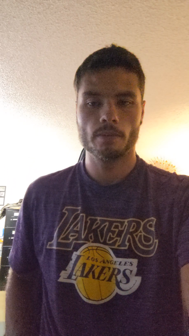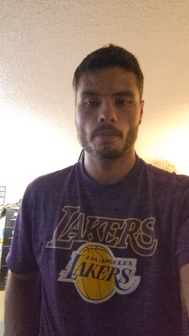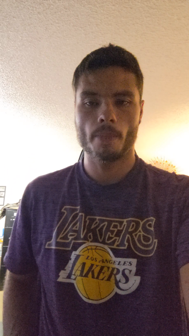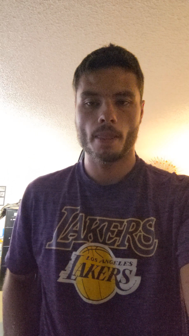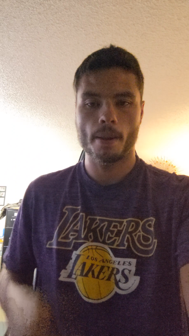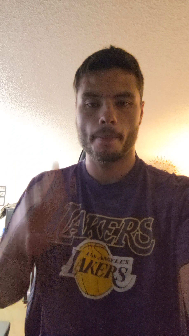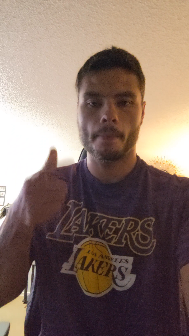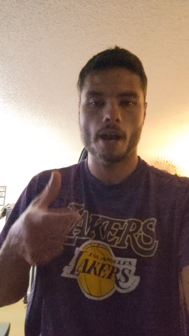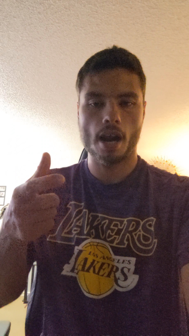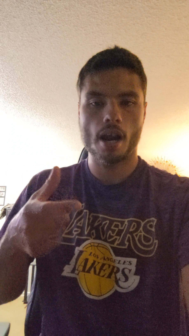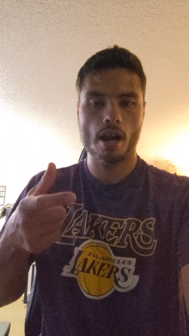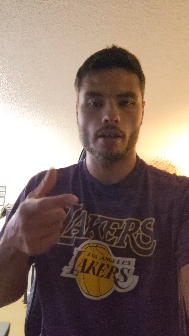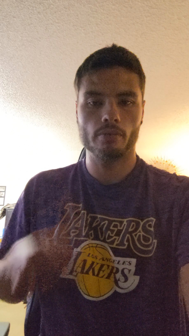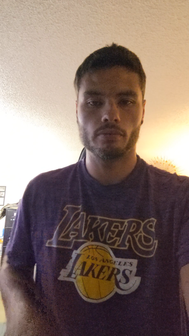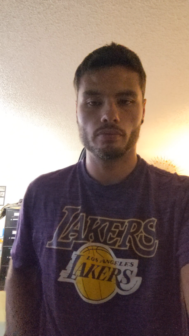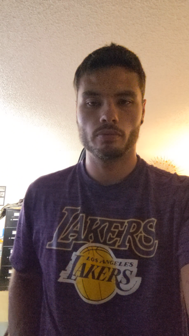plate